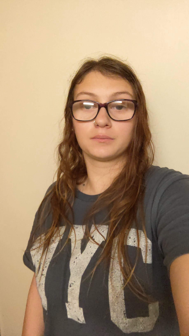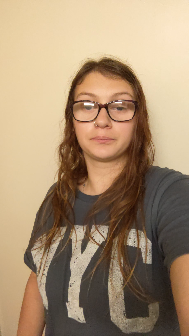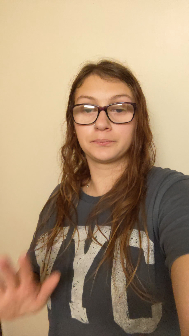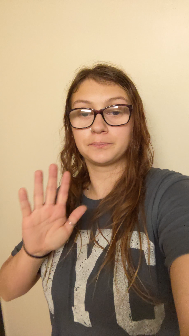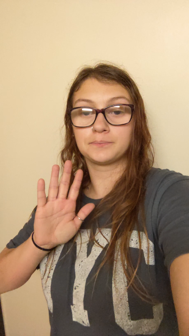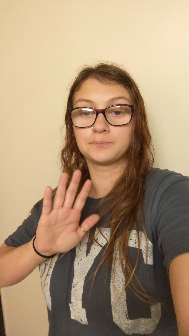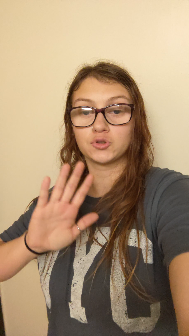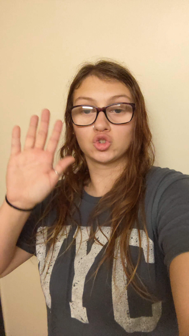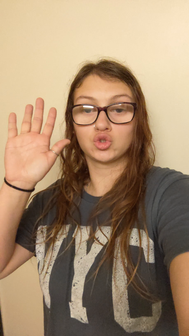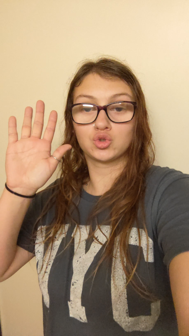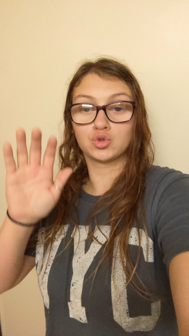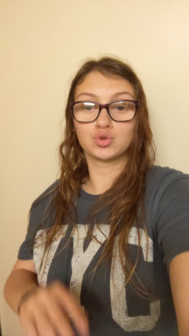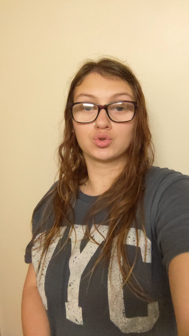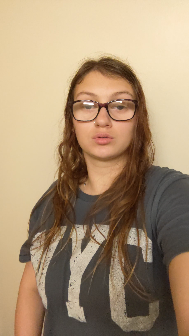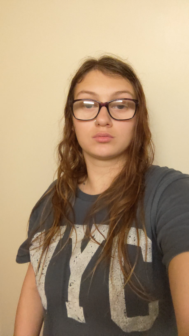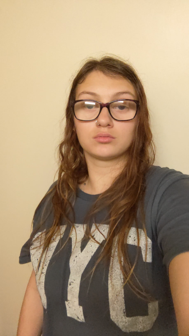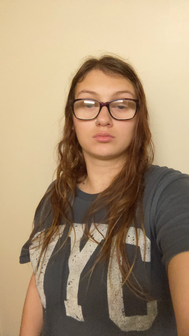push